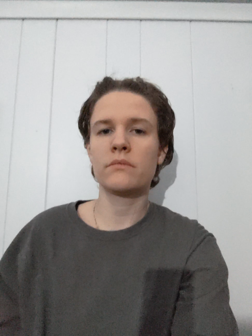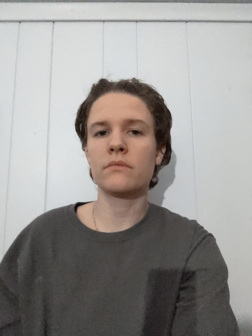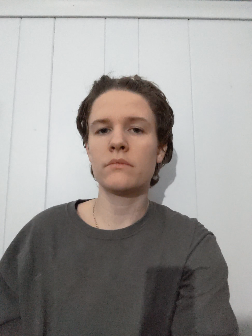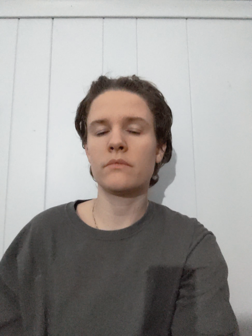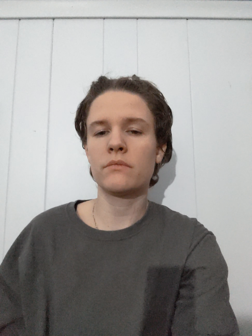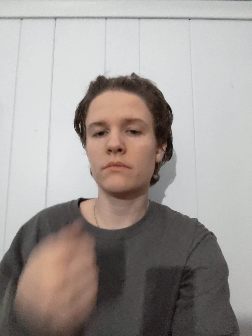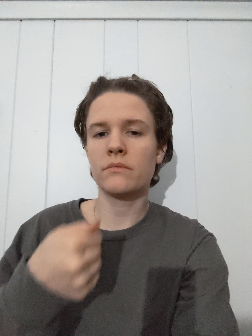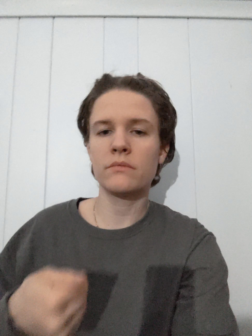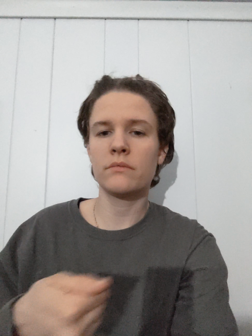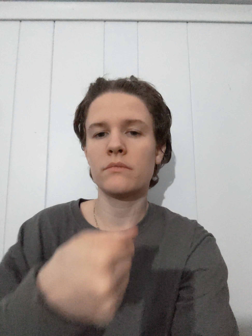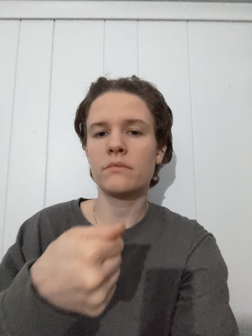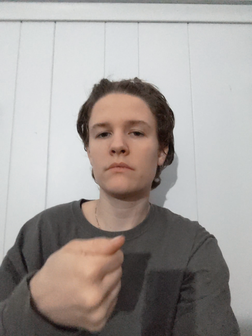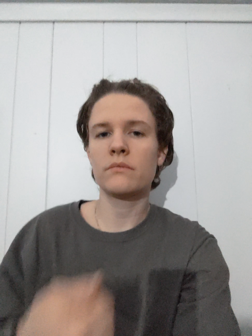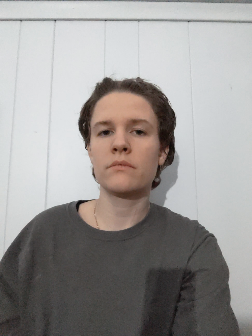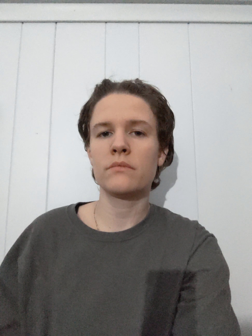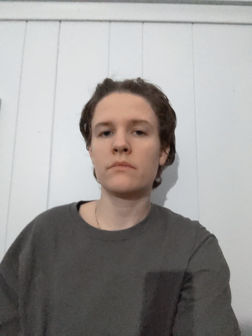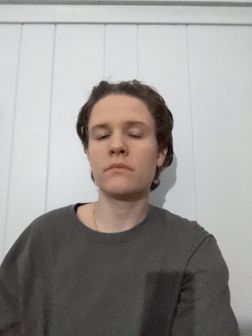hide